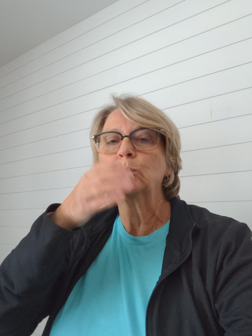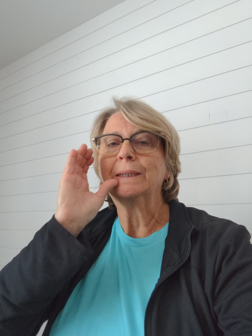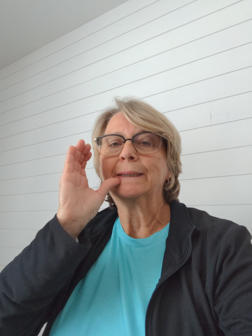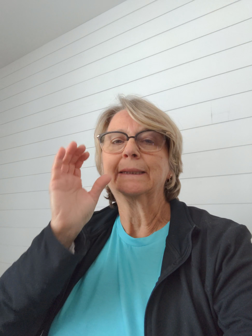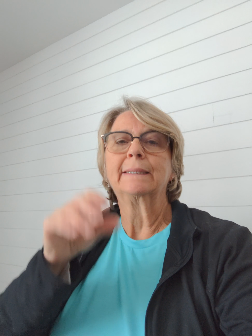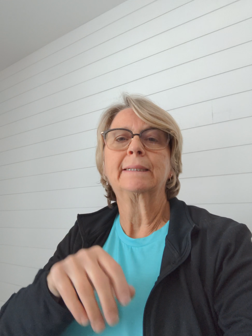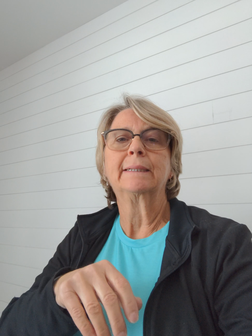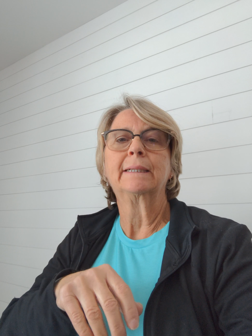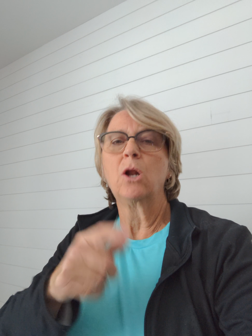drink